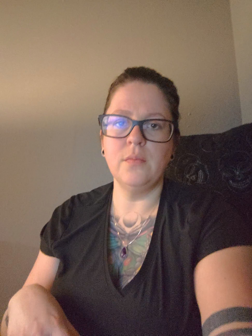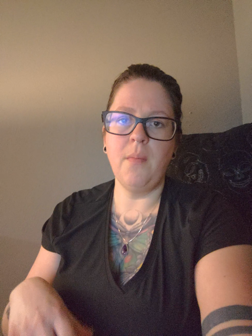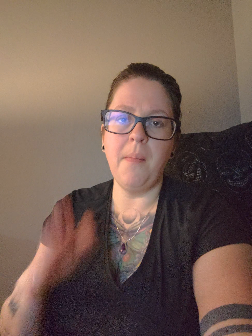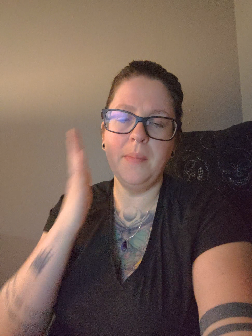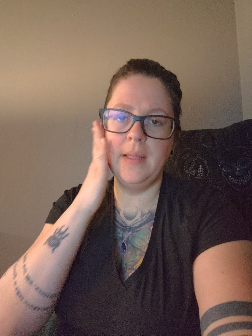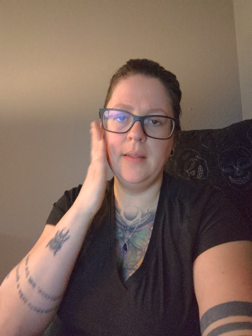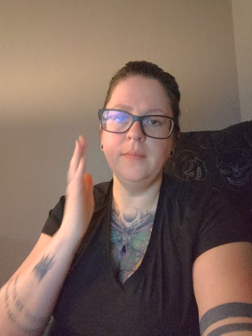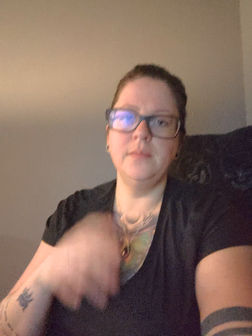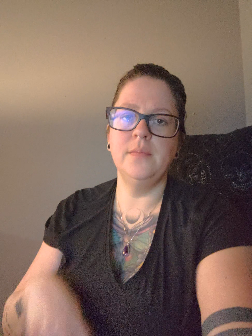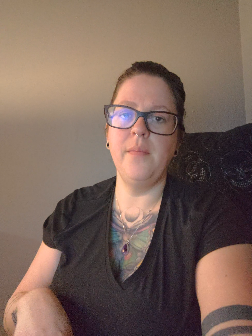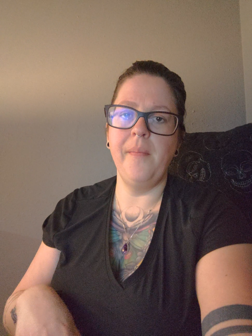bed